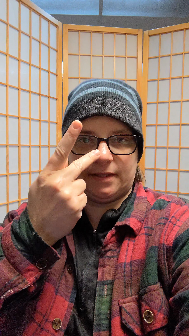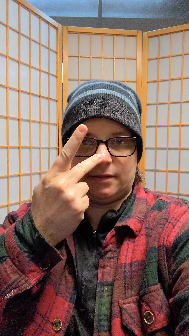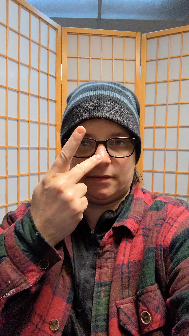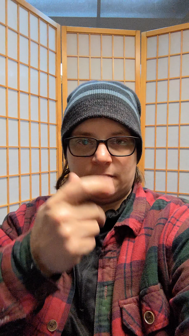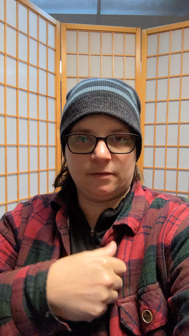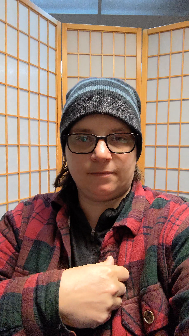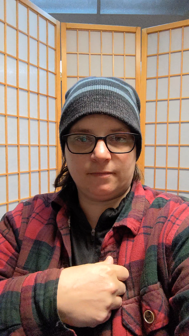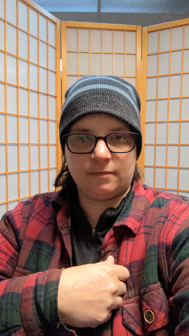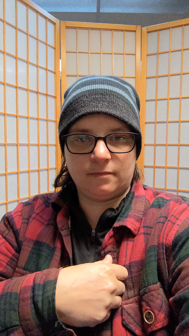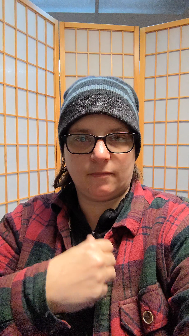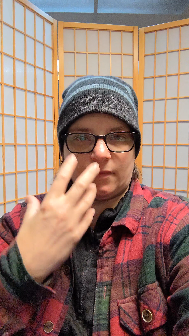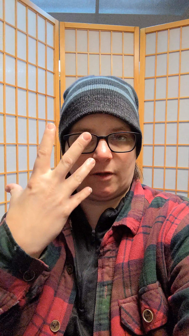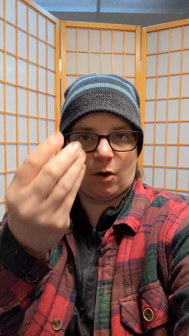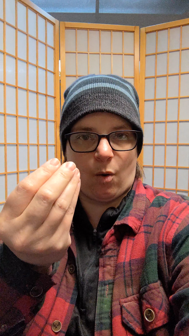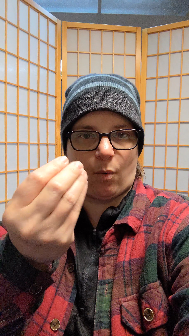got to